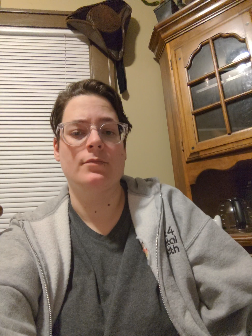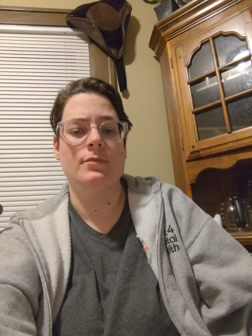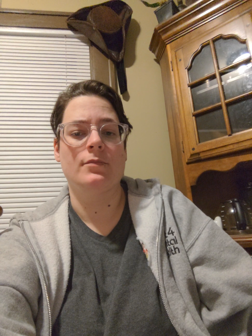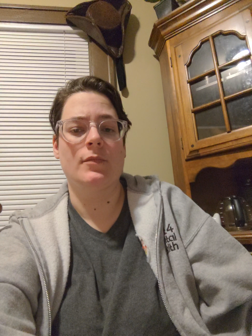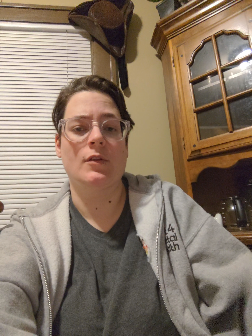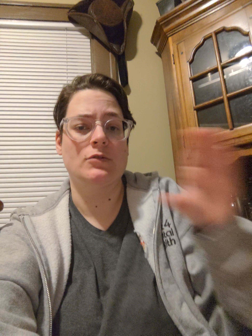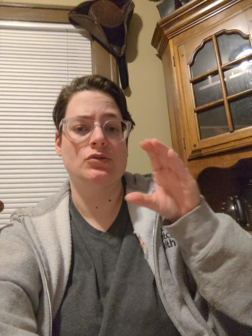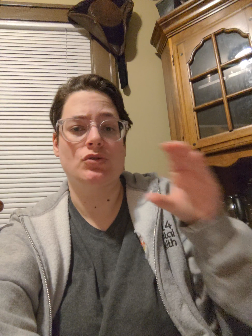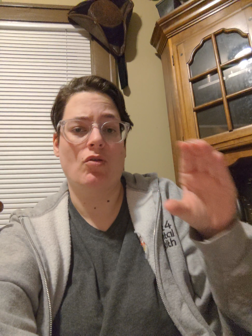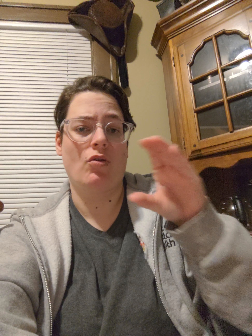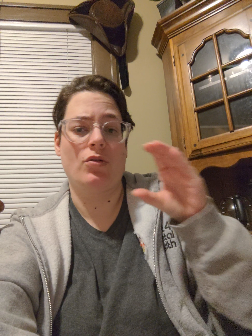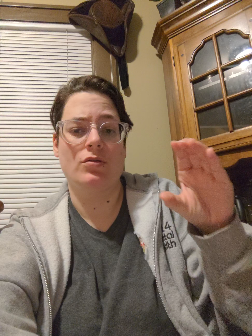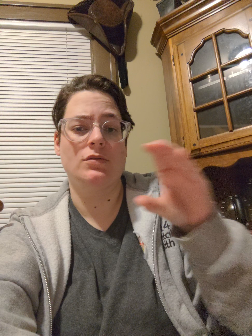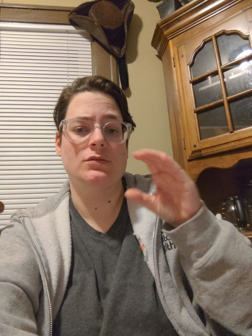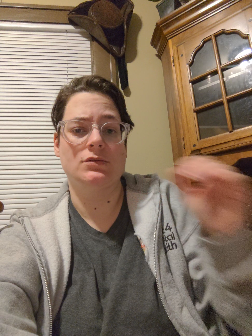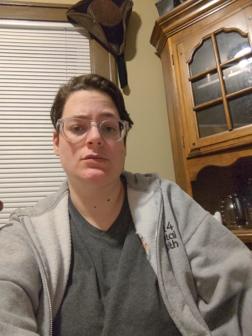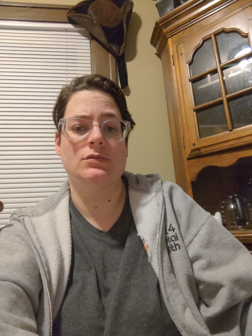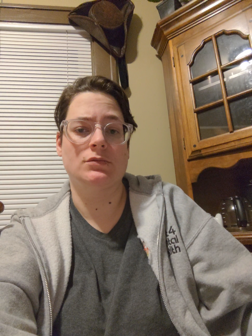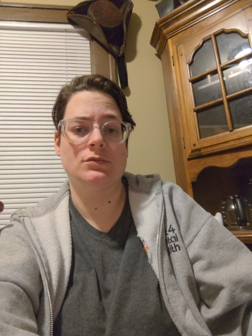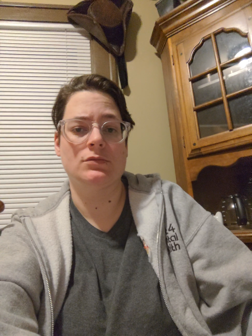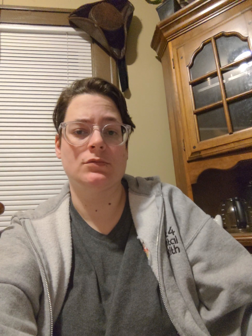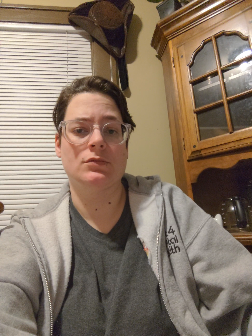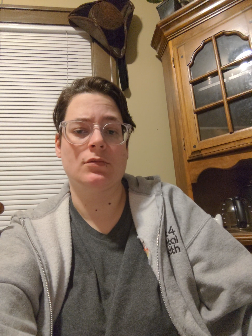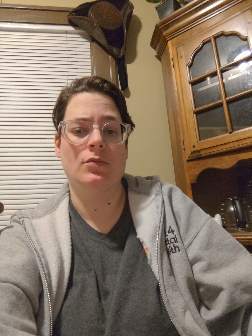chocolate